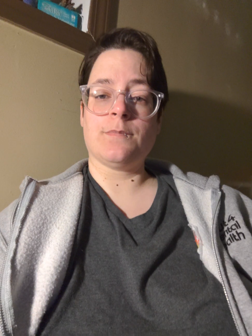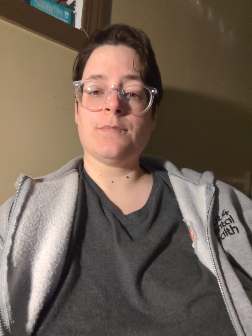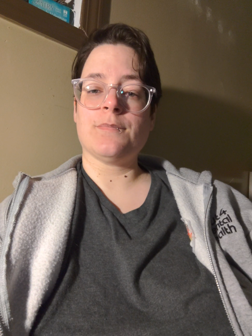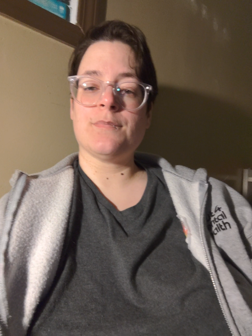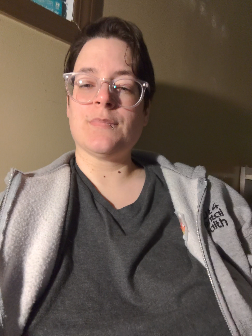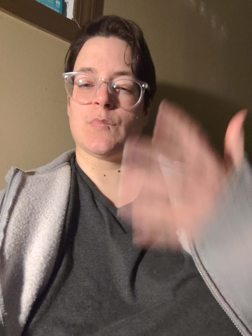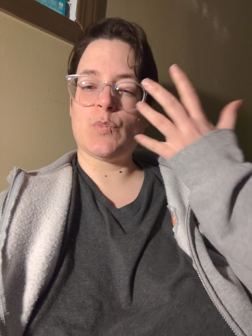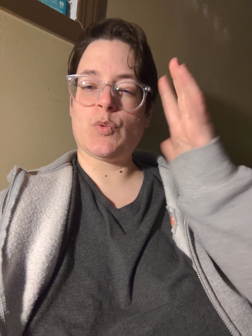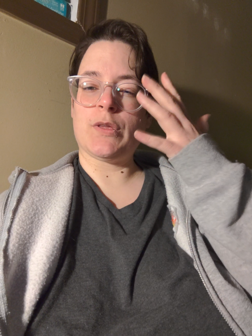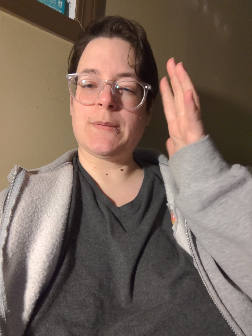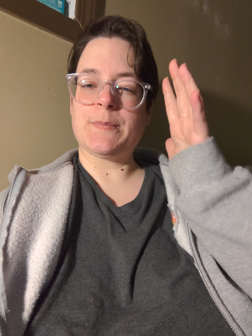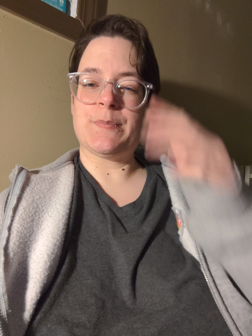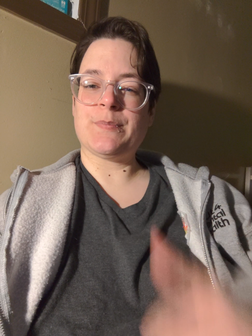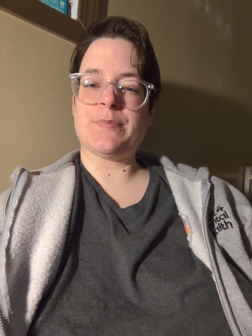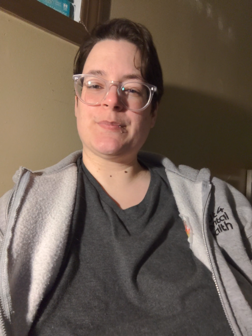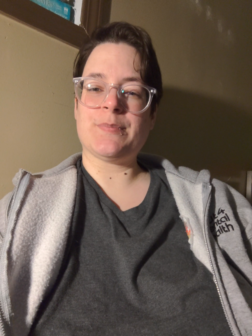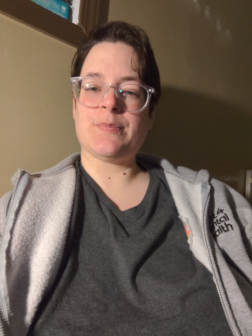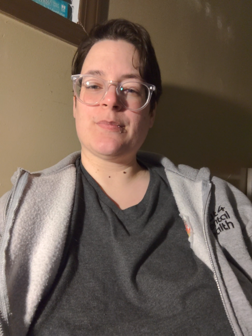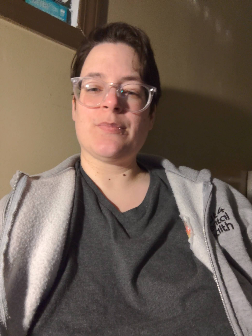tree